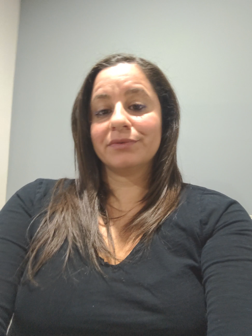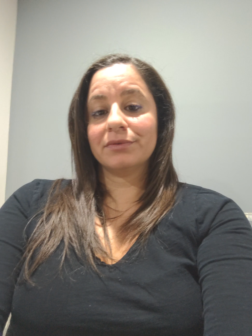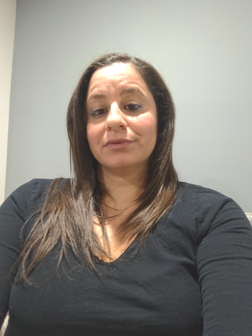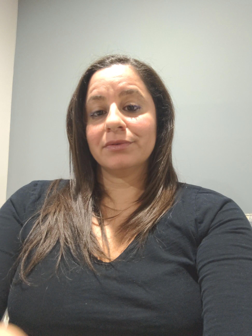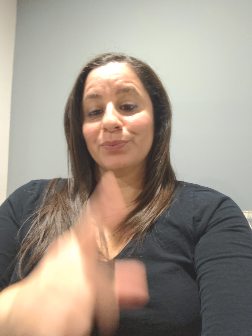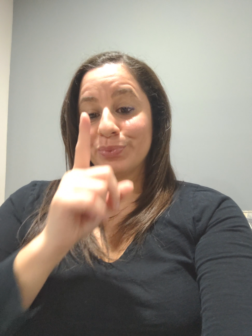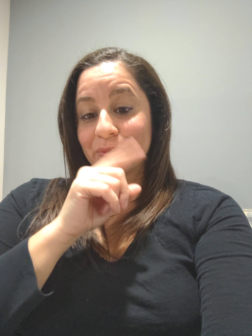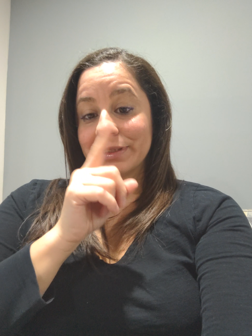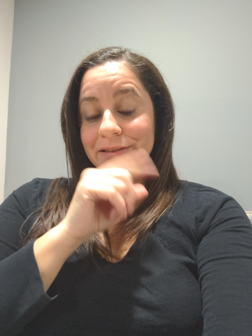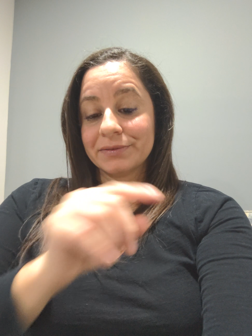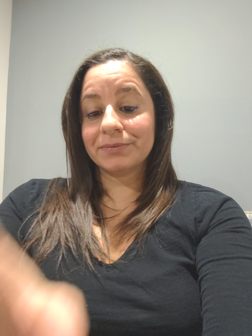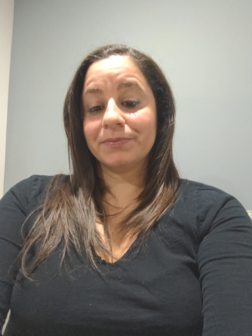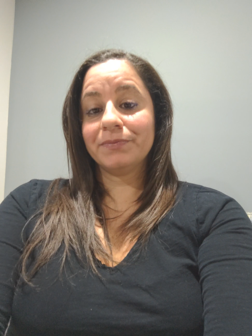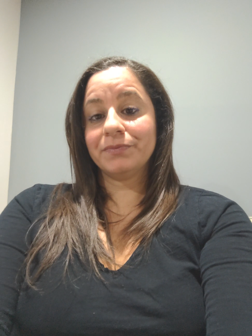pretend